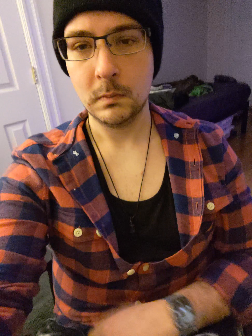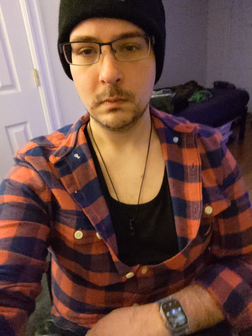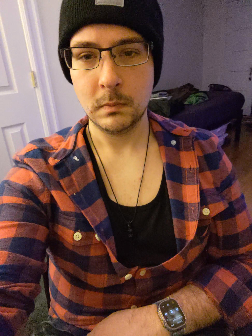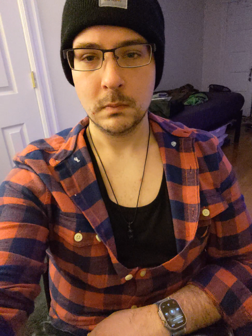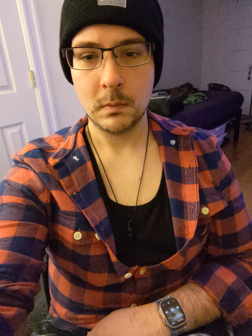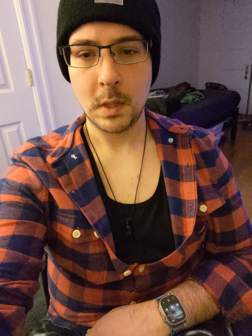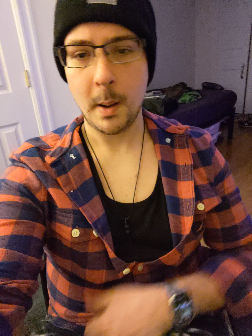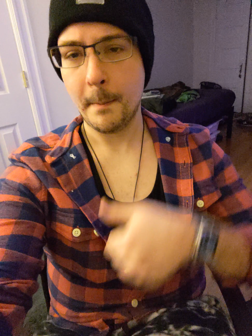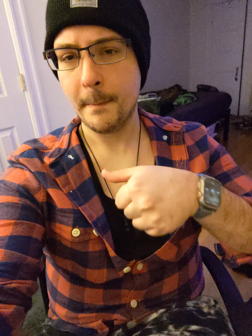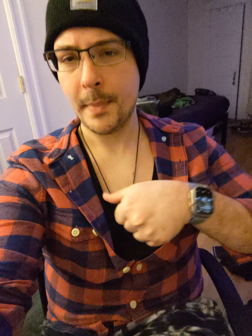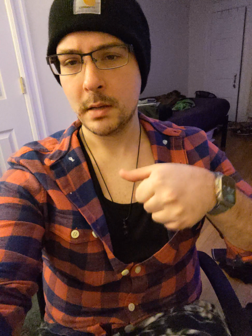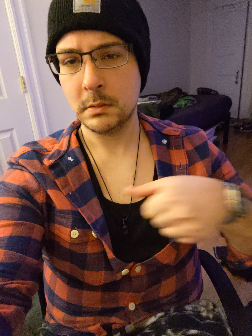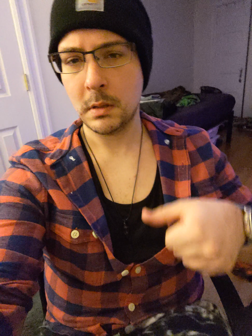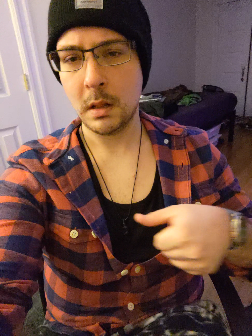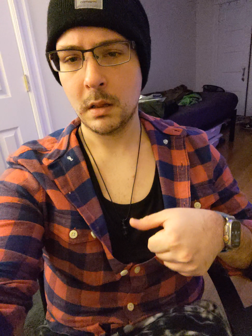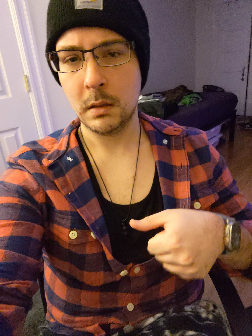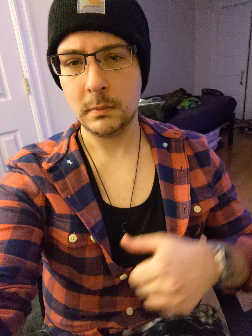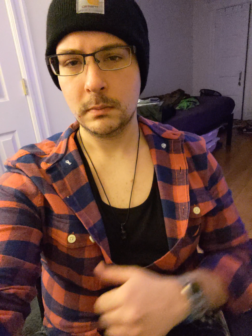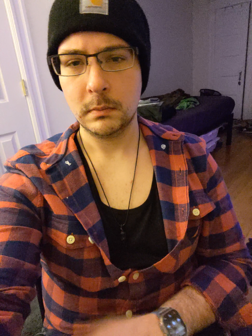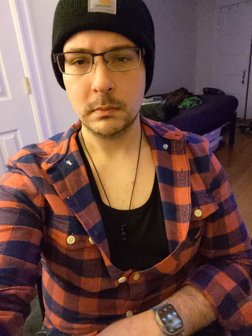puzzle